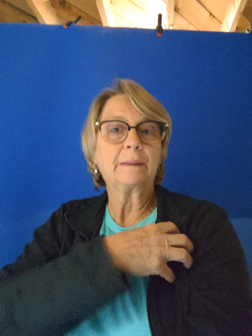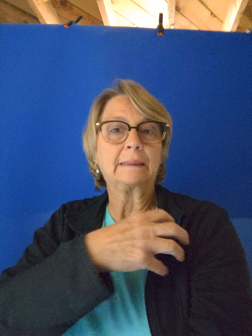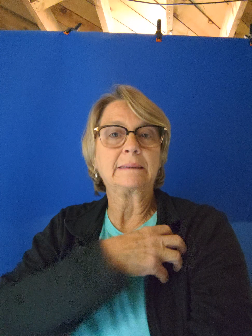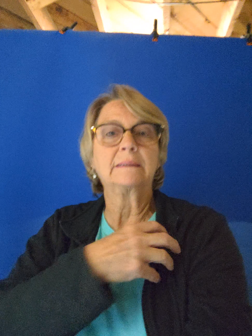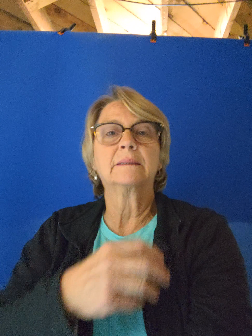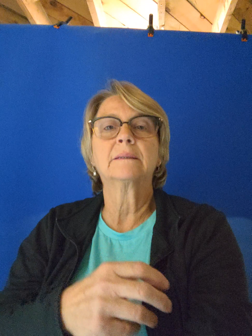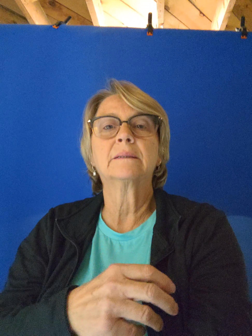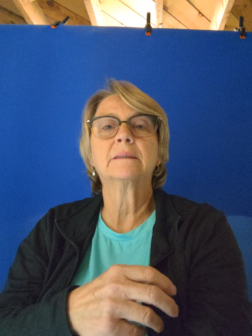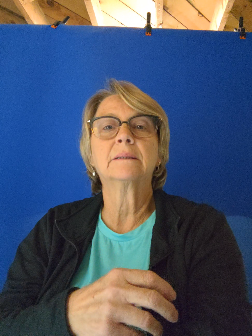police